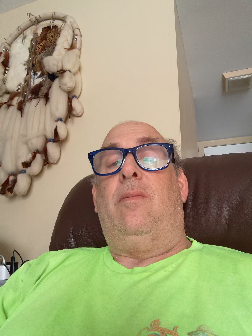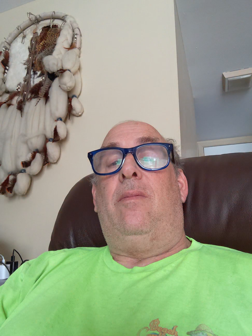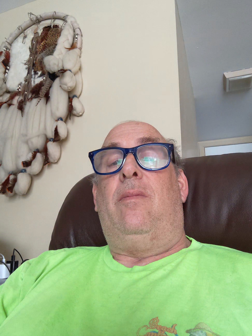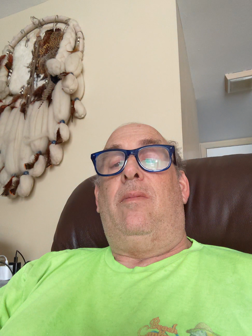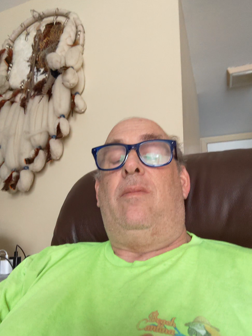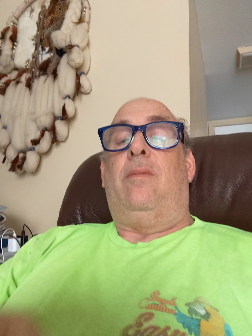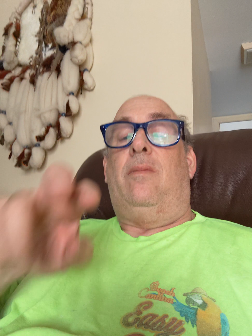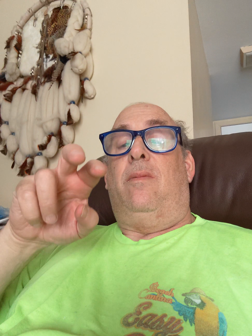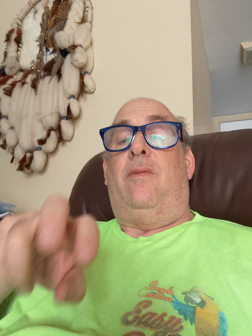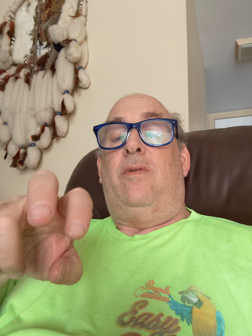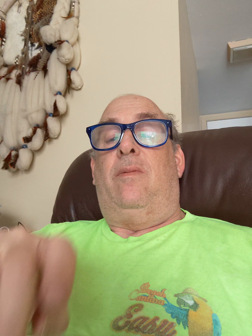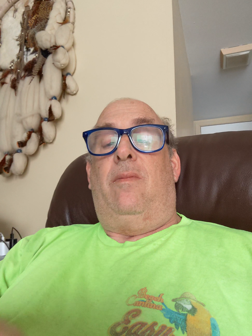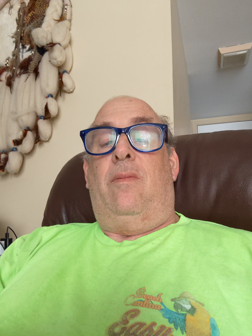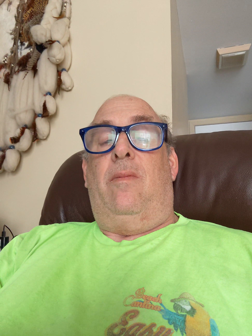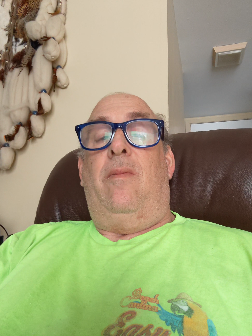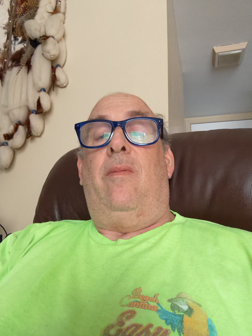chair